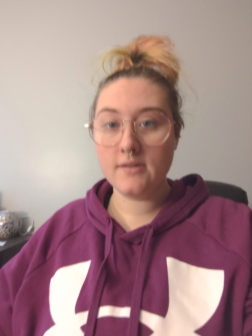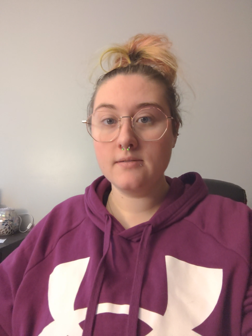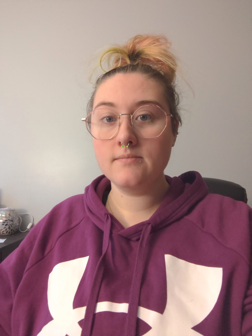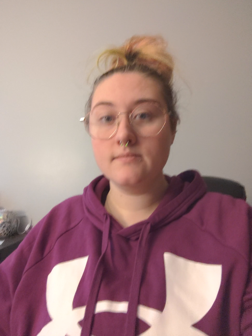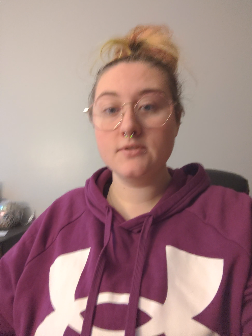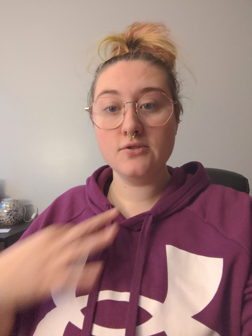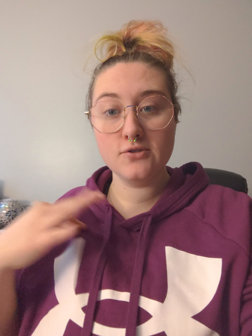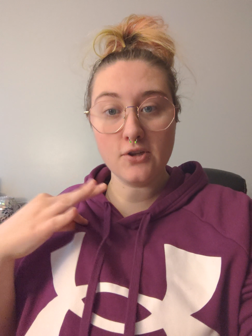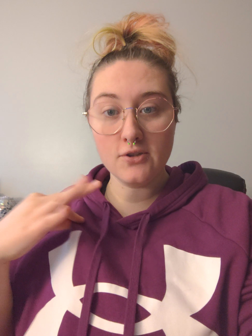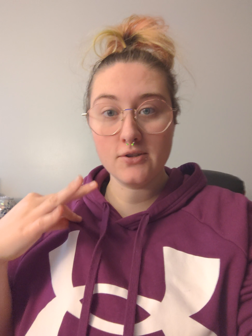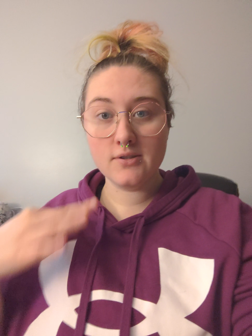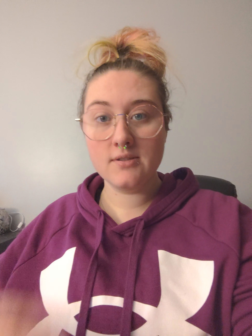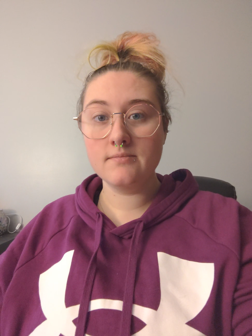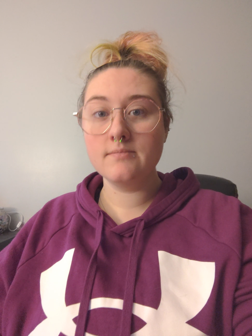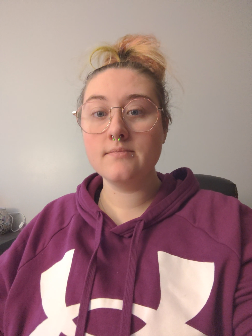shirt